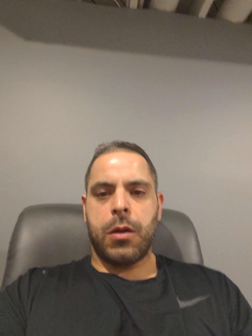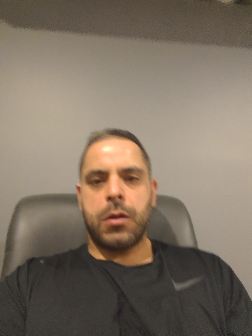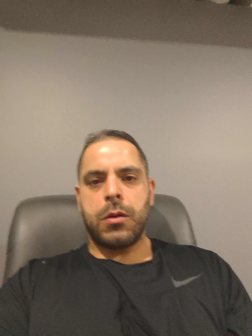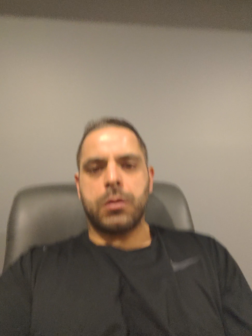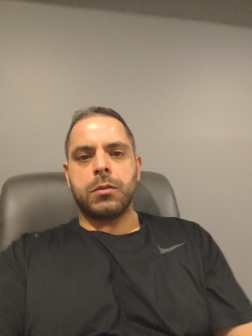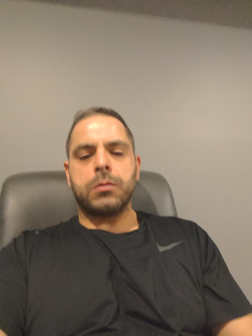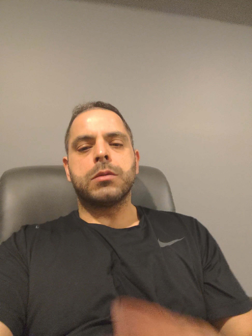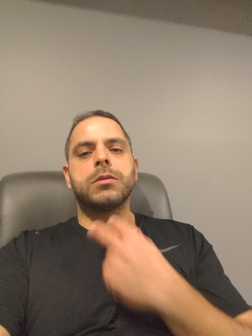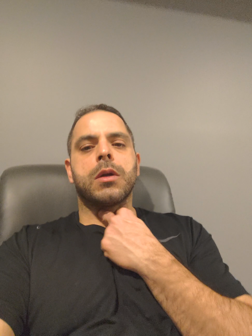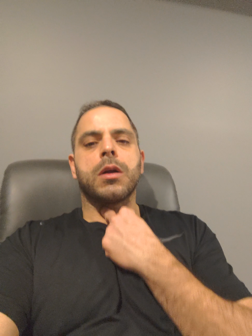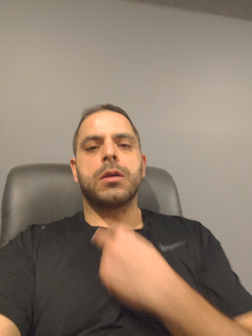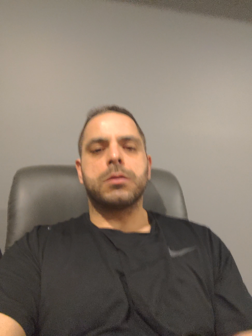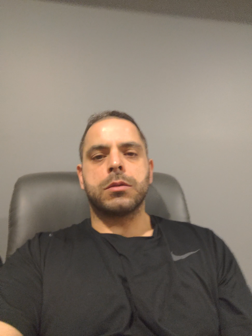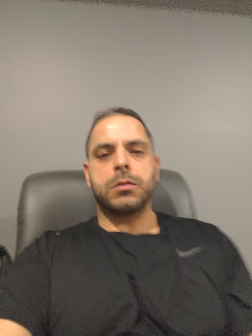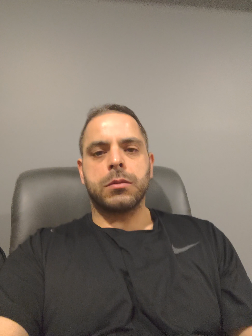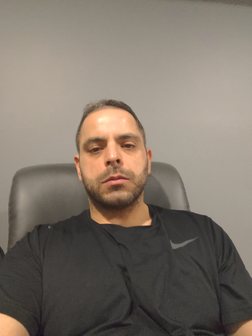stuck